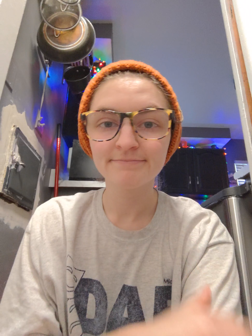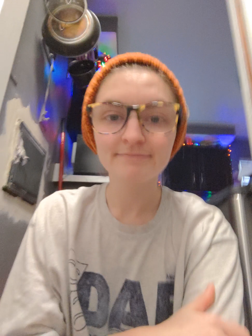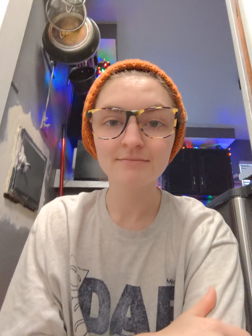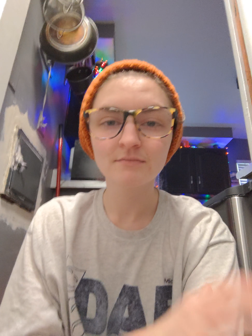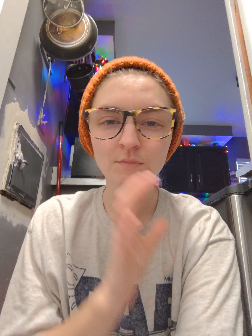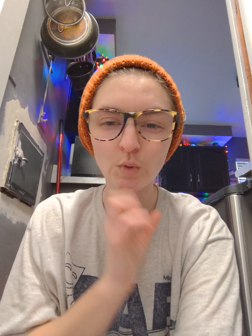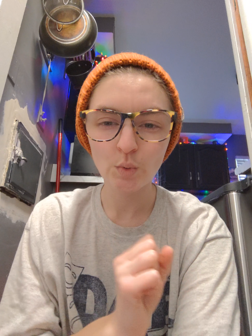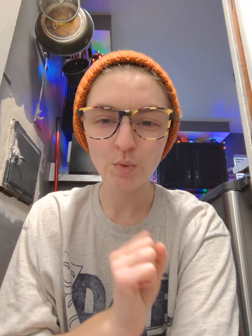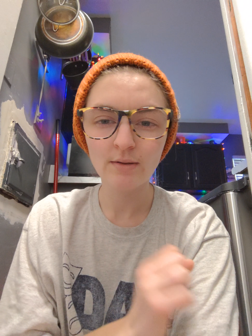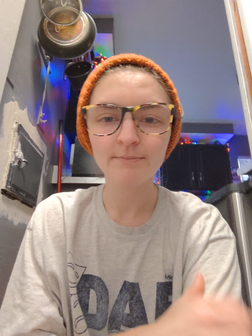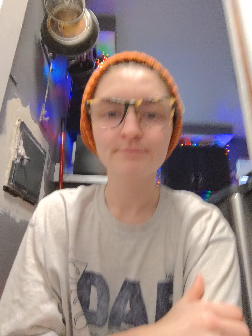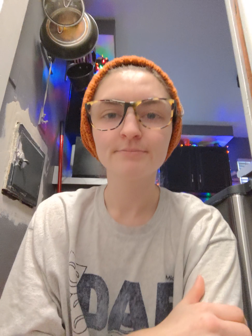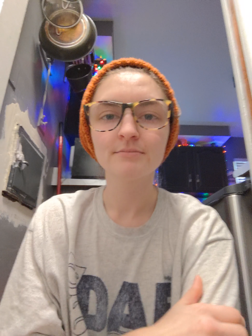old